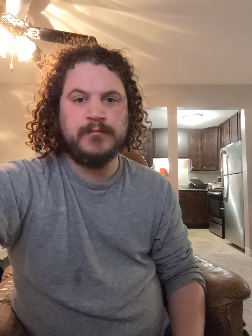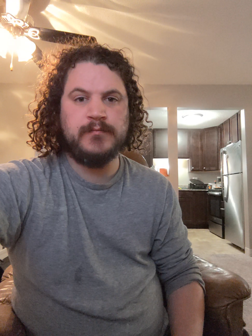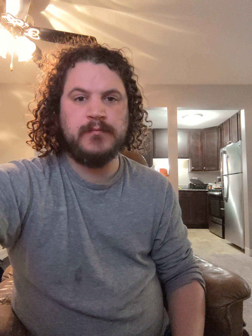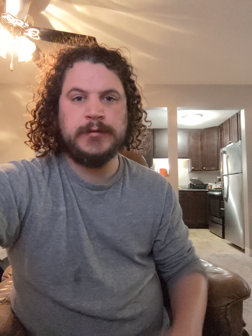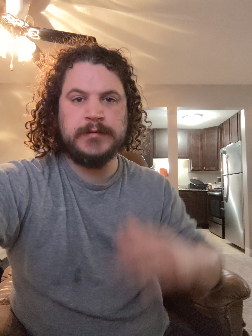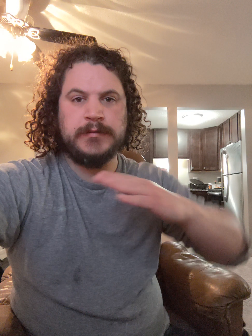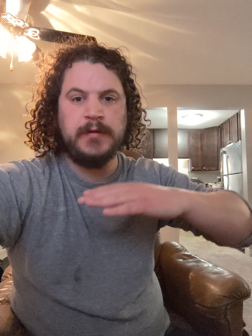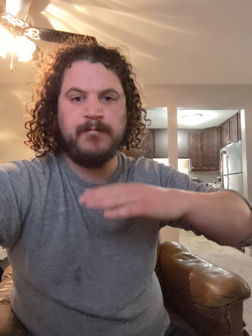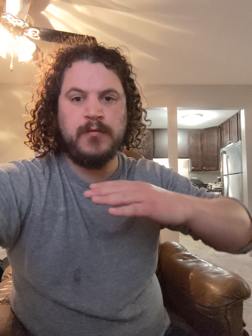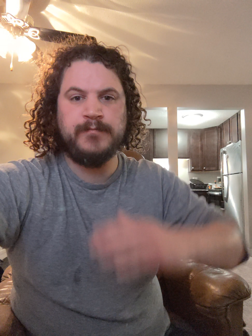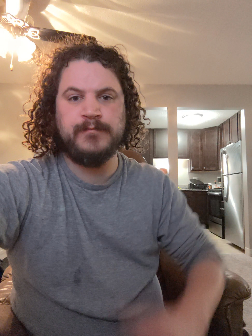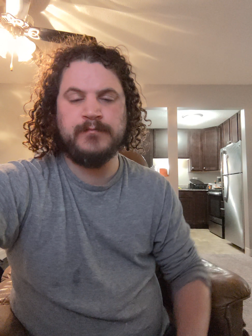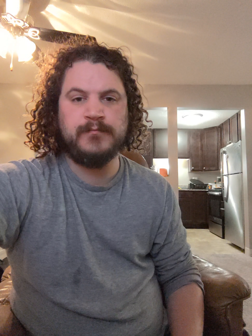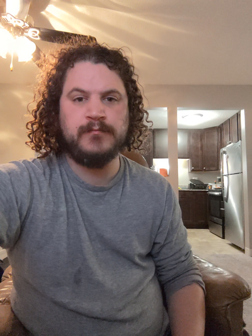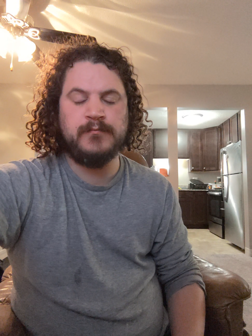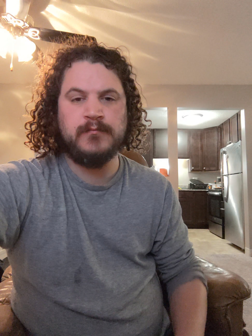table